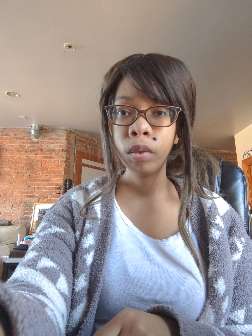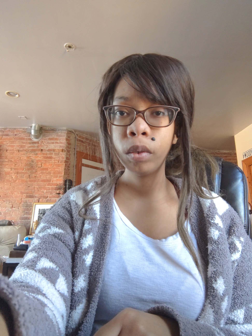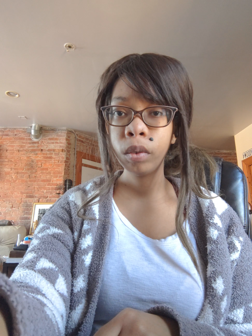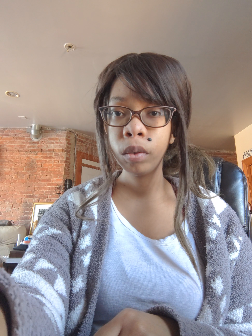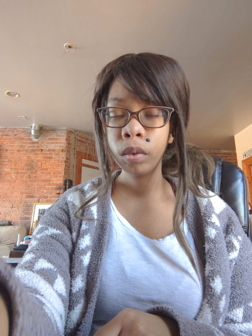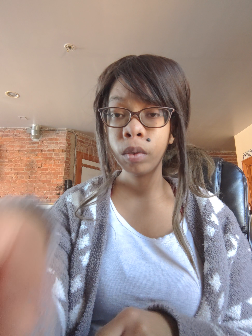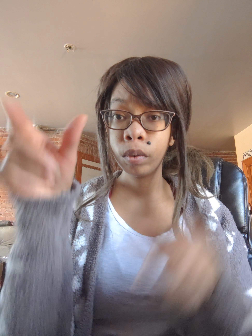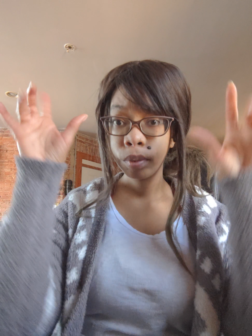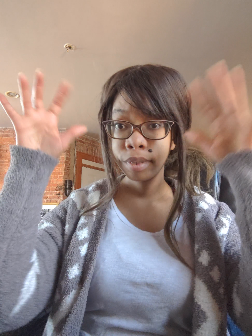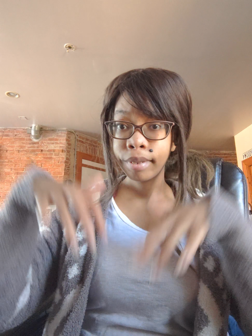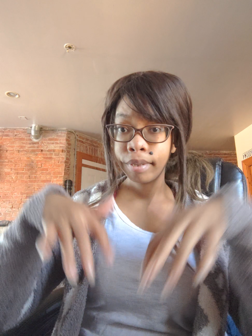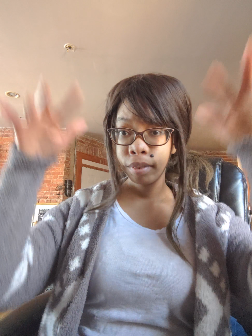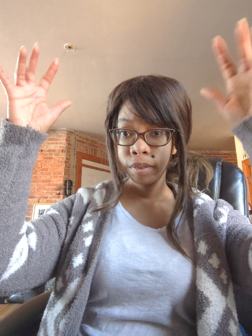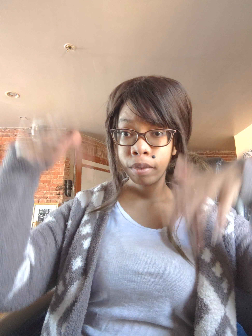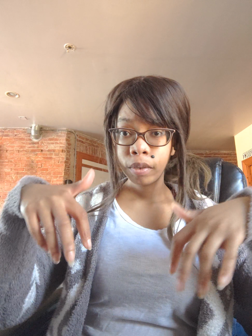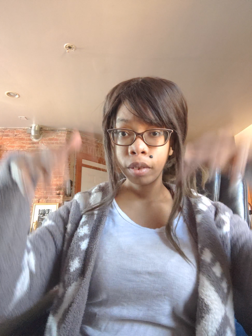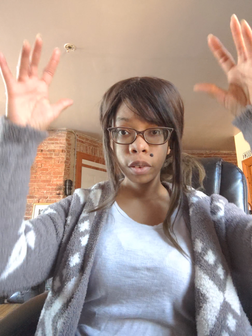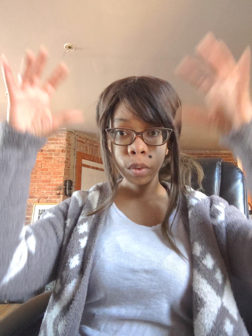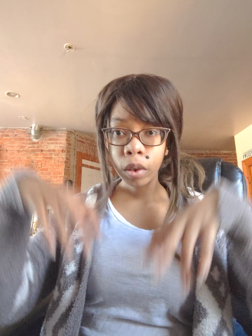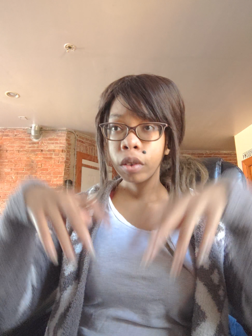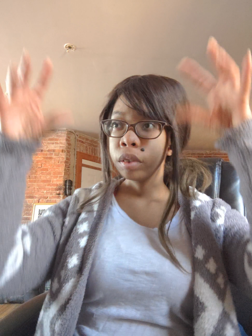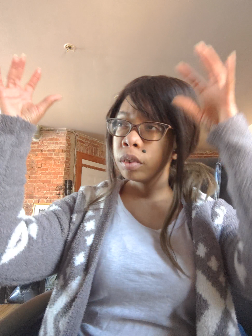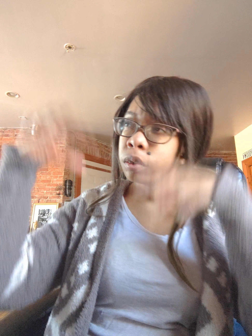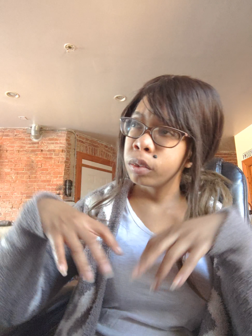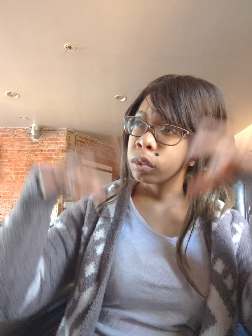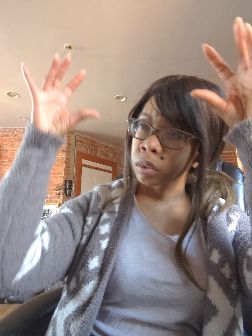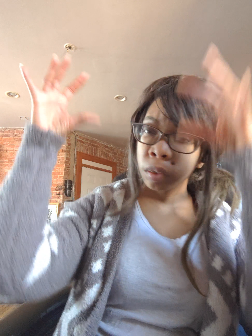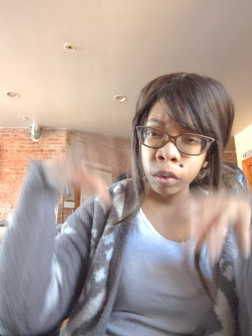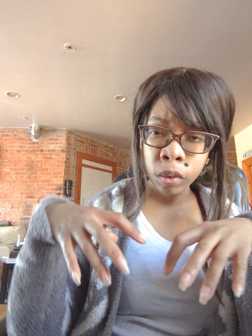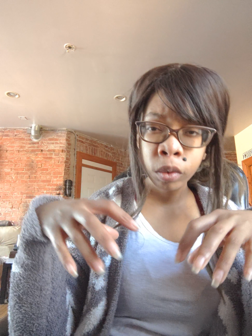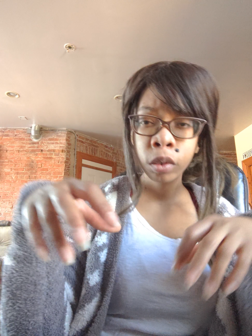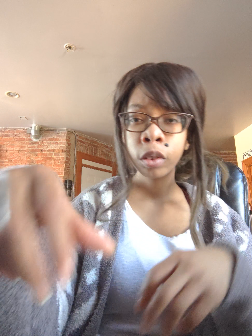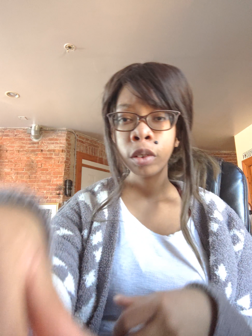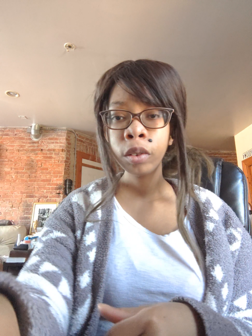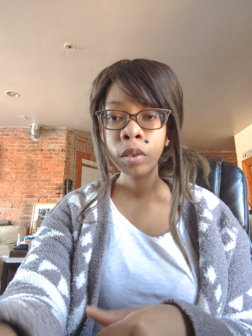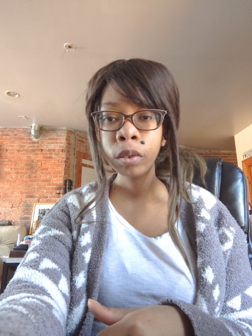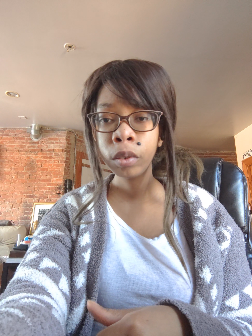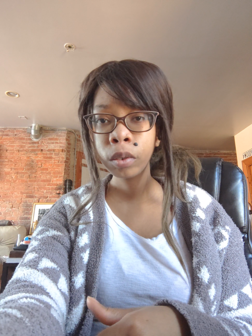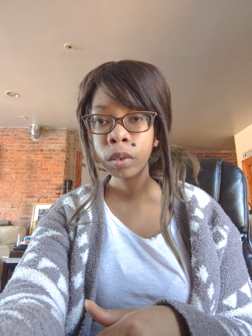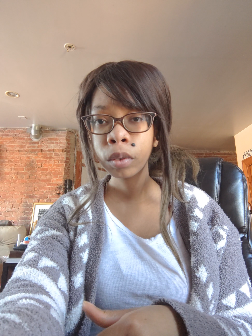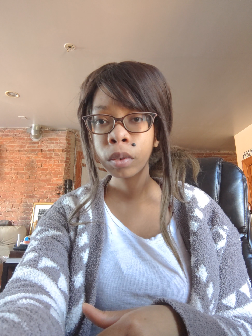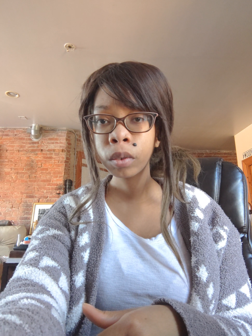rain